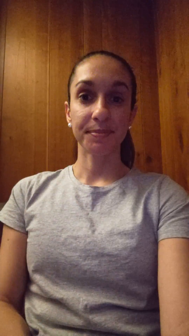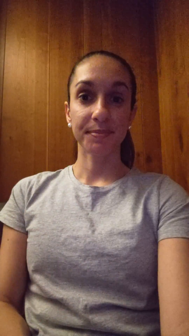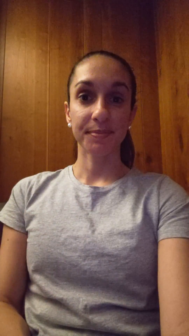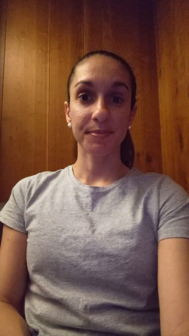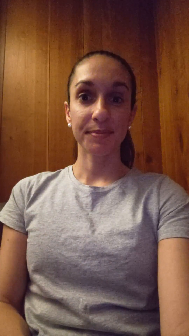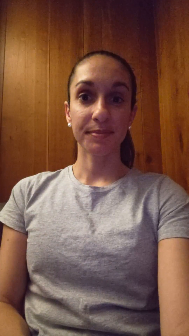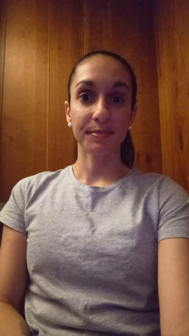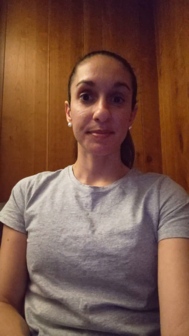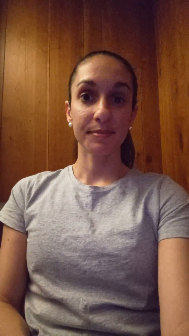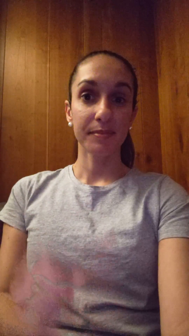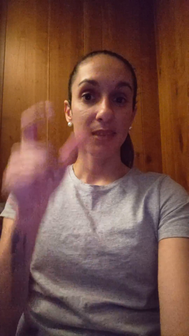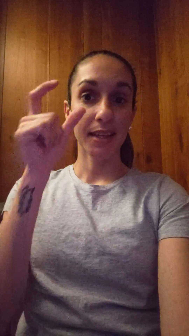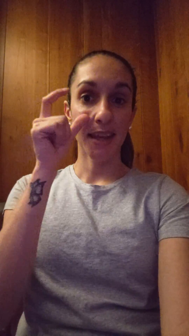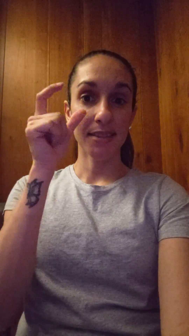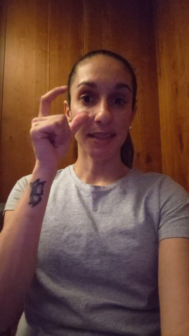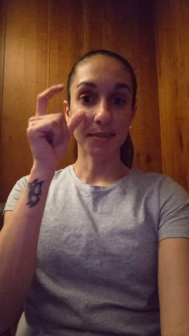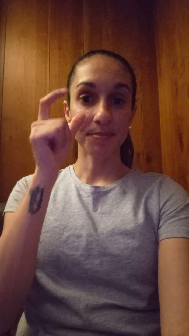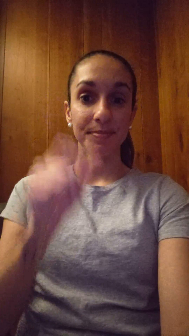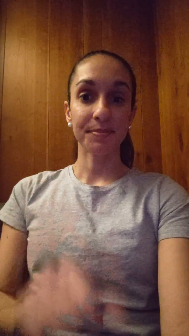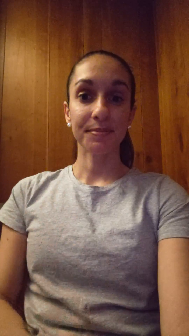glasses